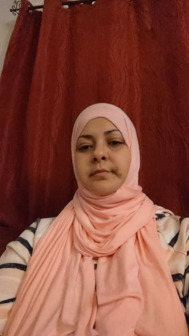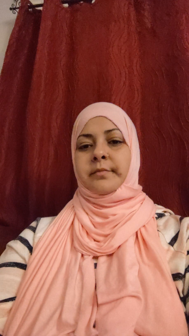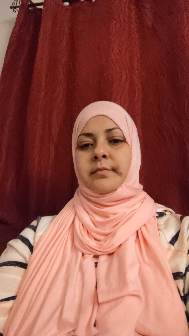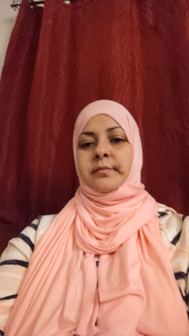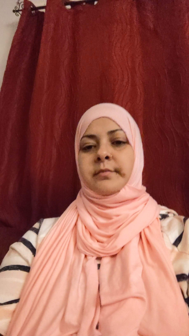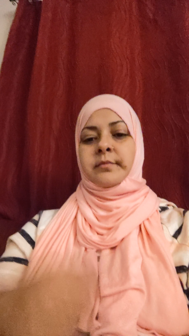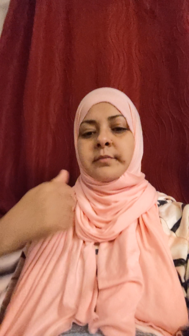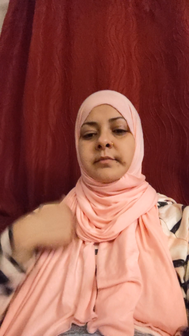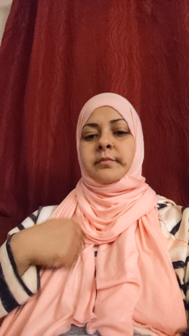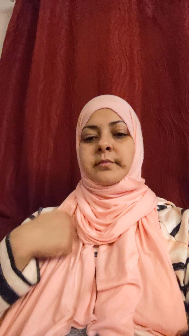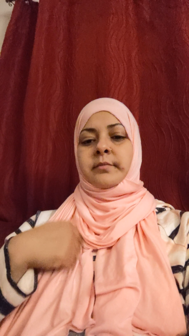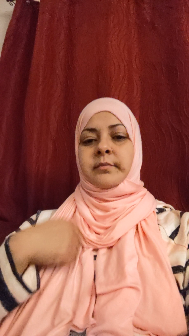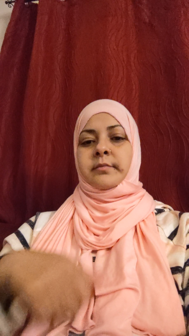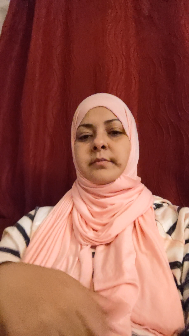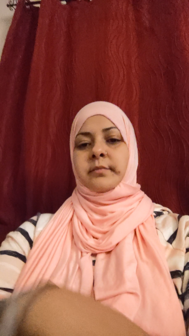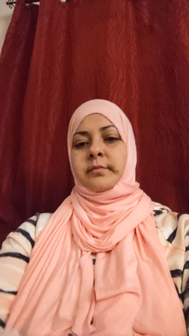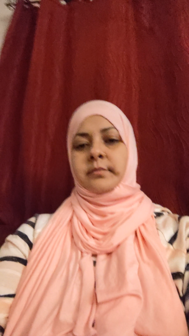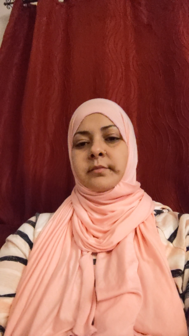bathtub